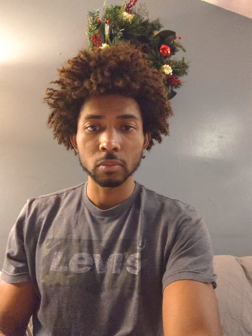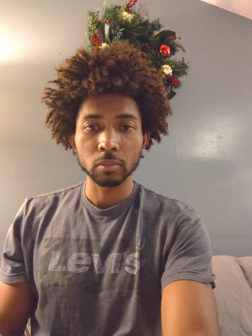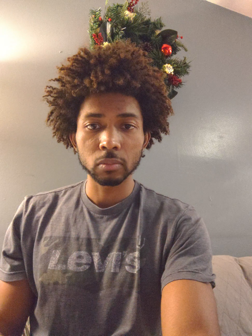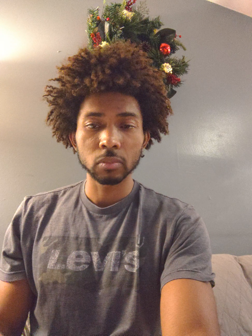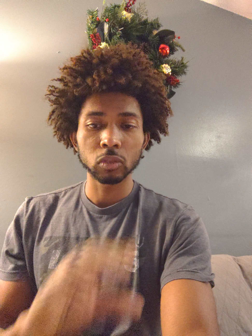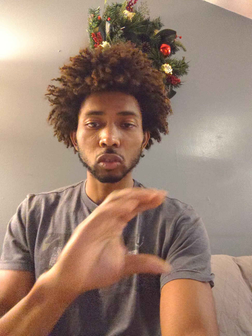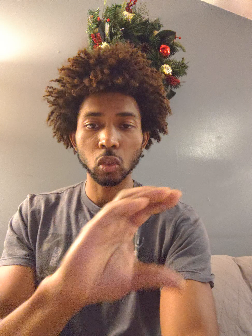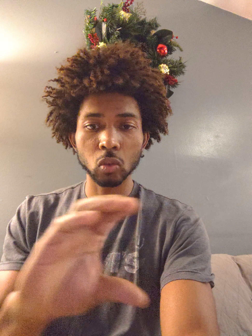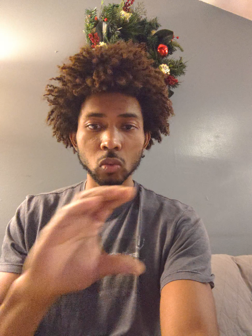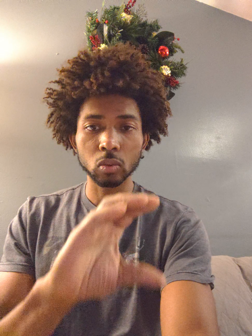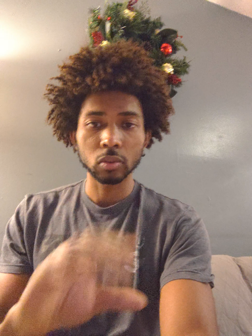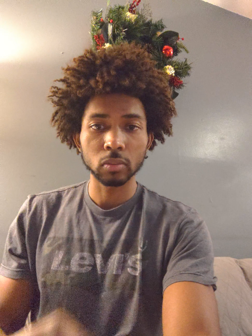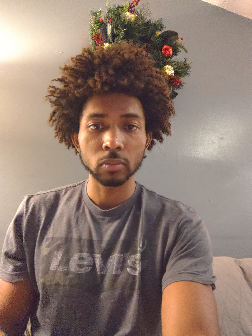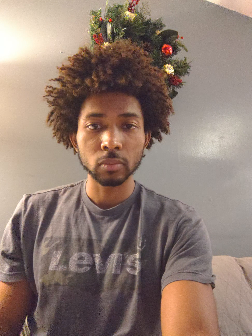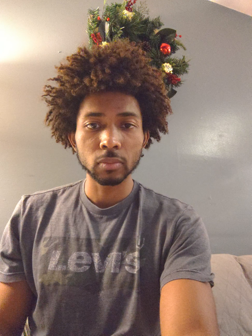chocolate